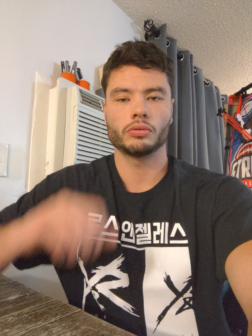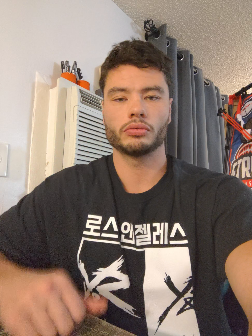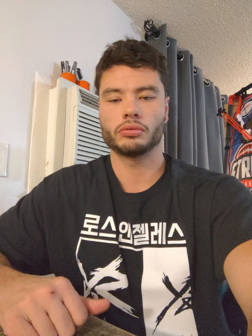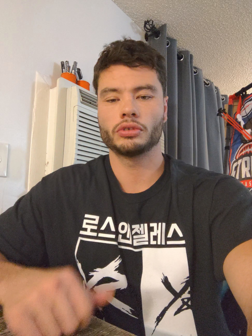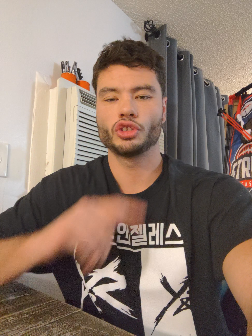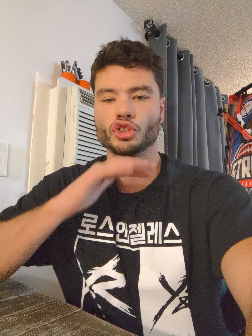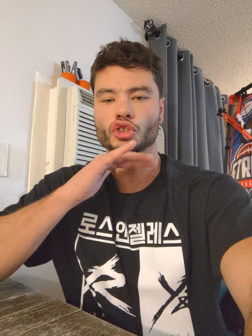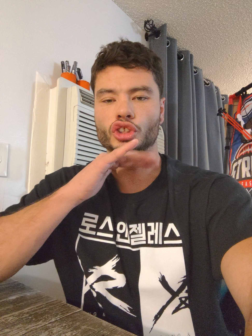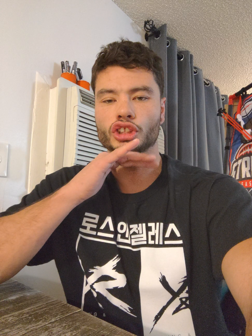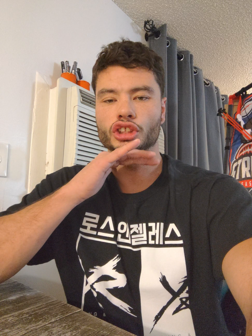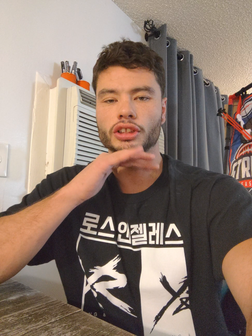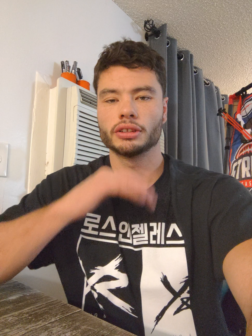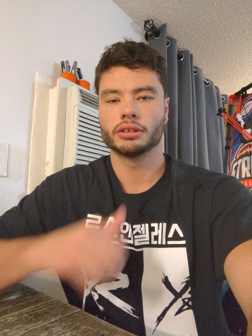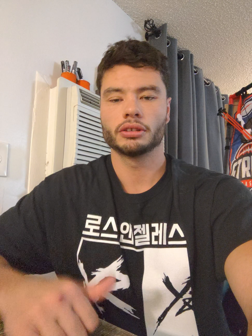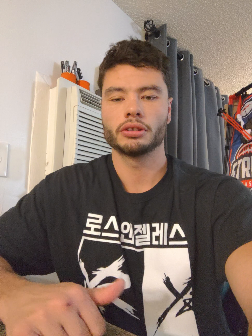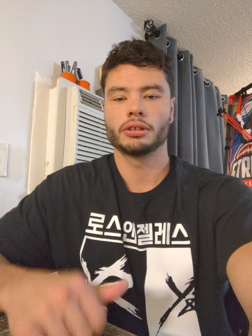dirty